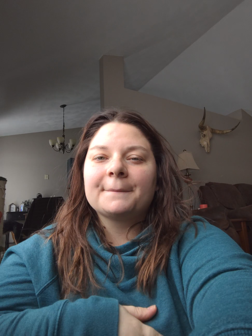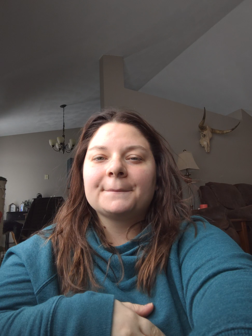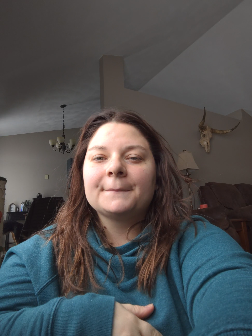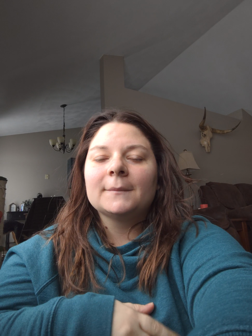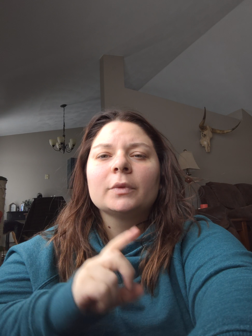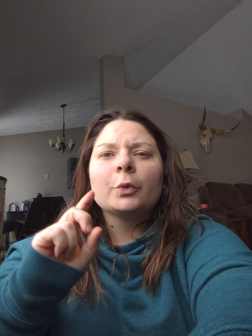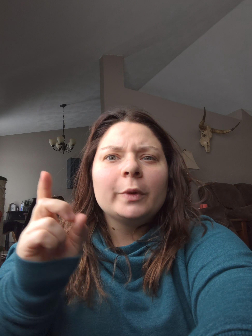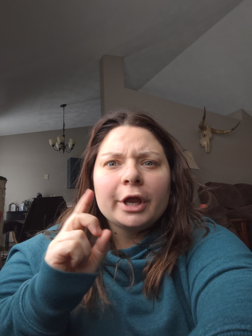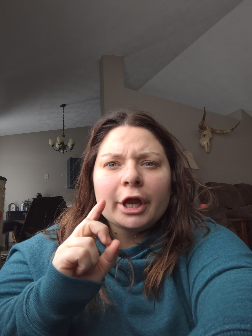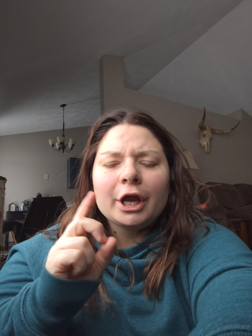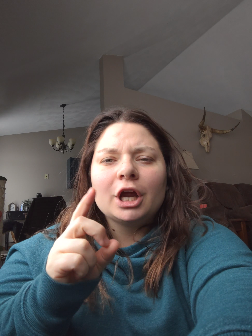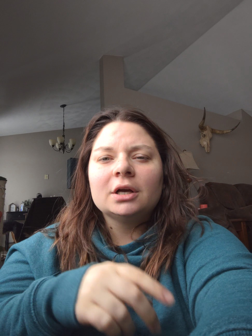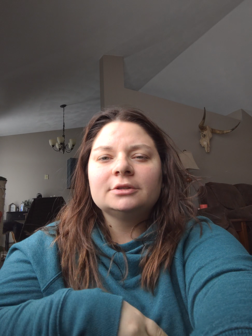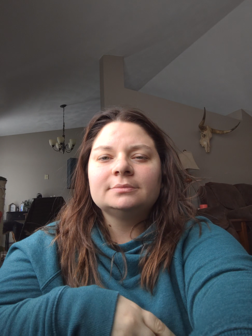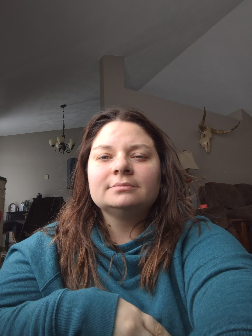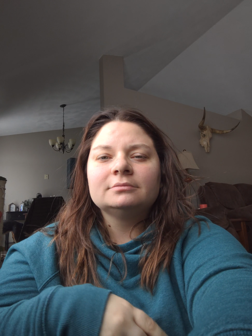where